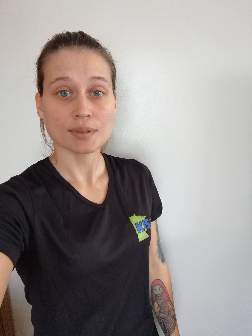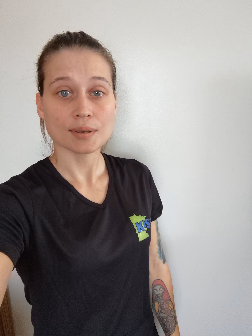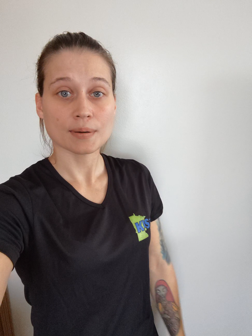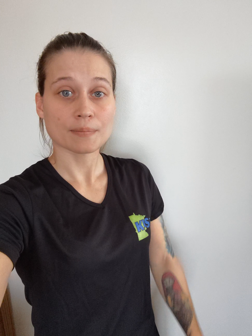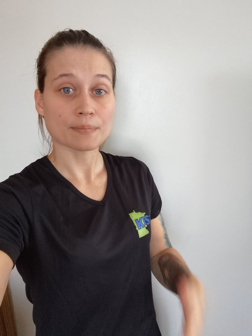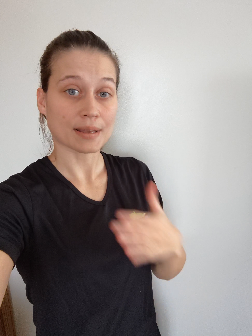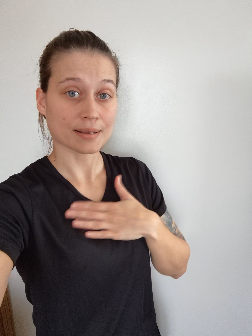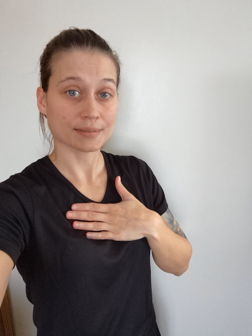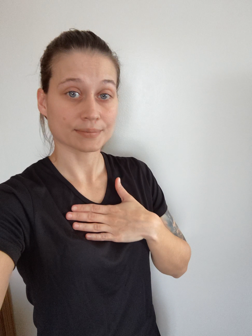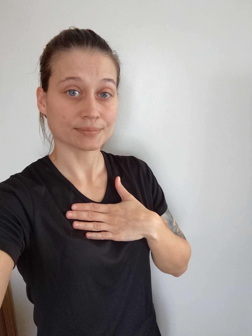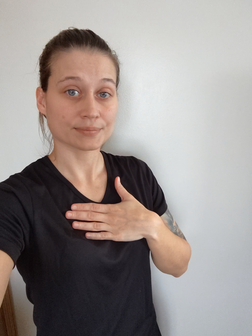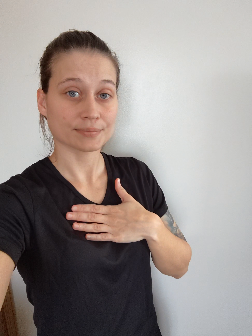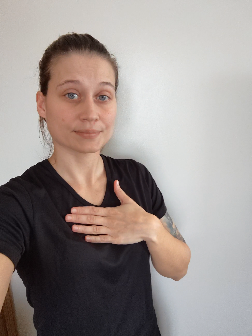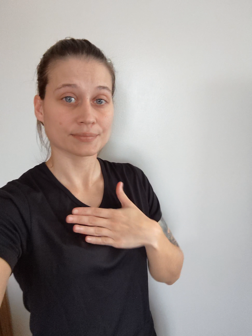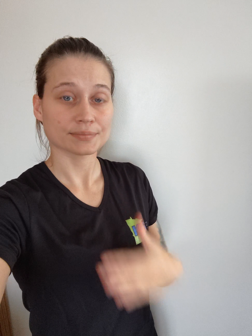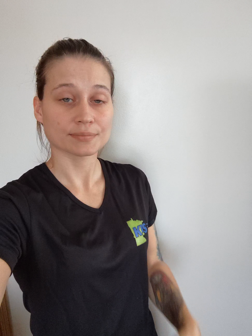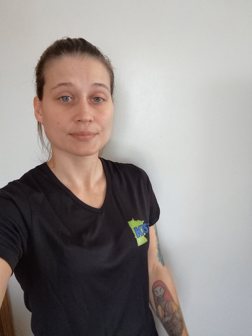my